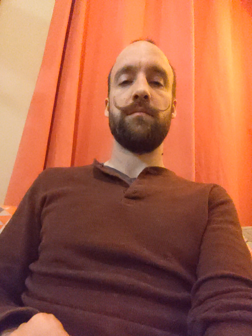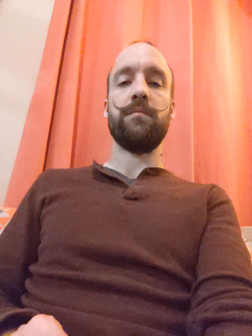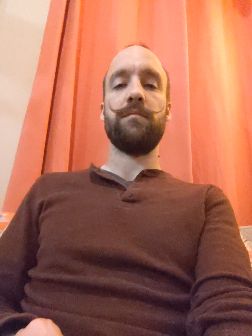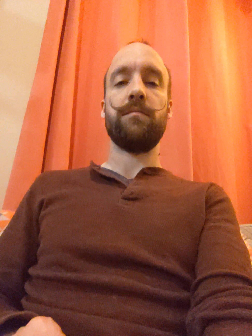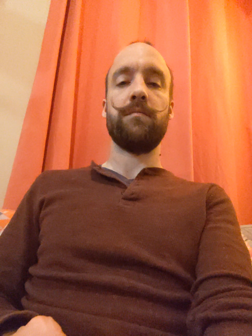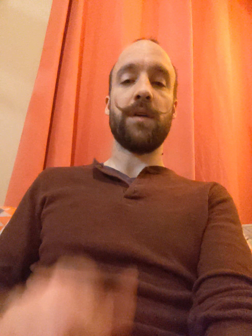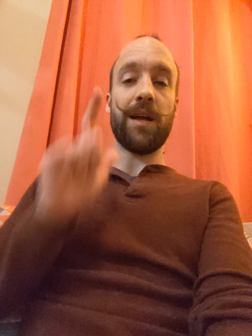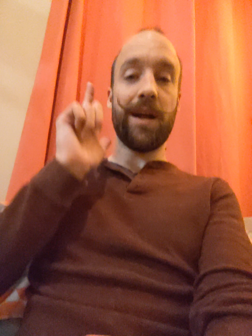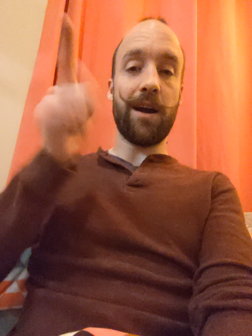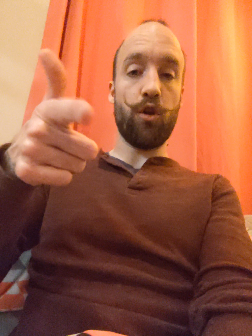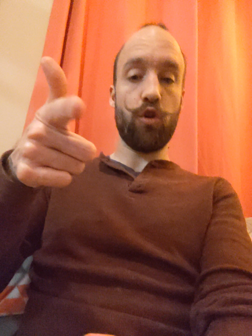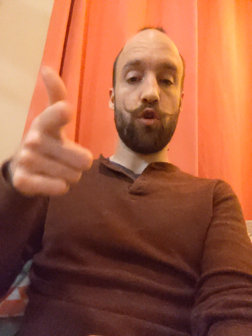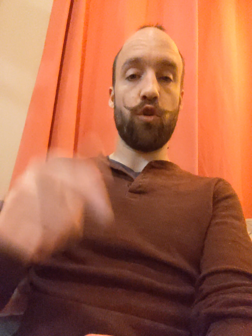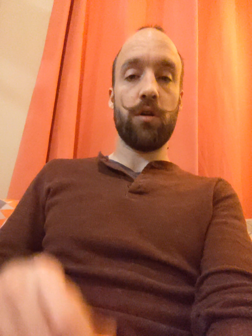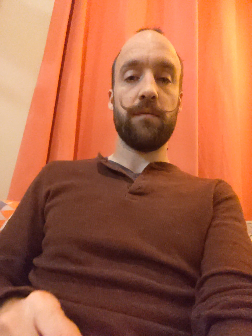later